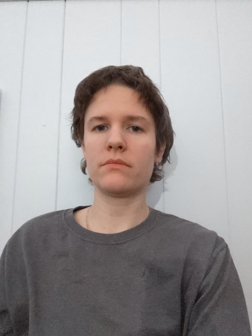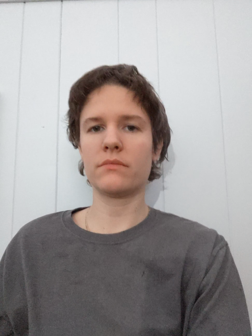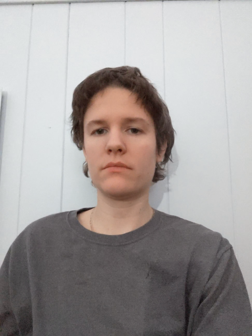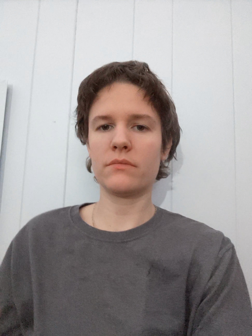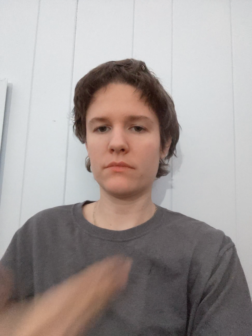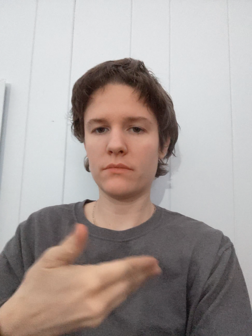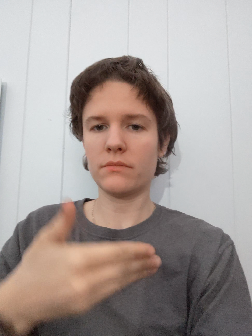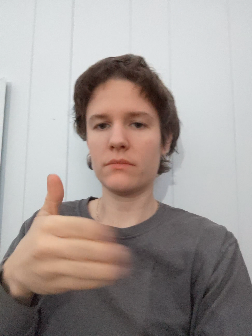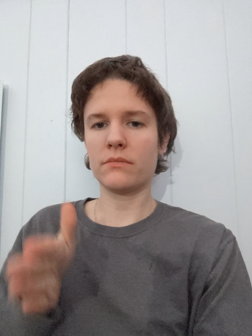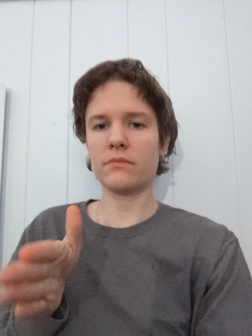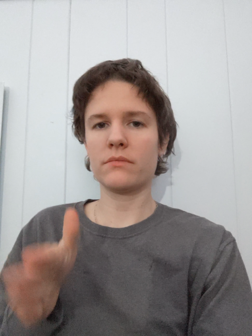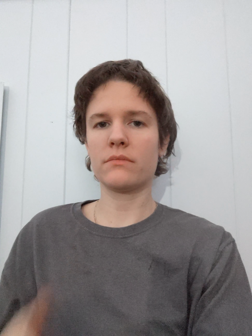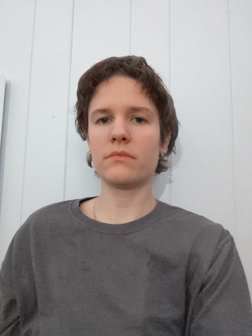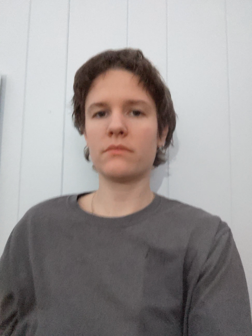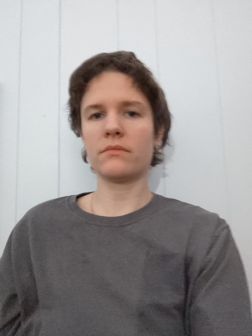room